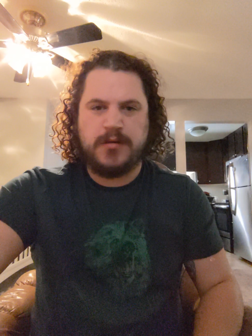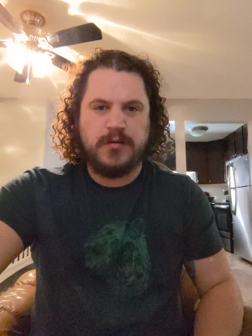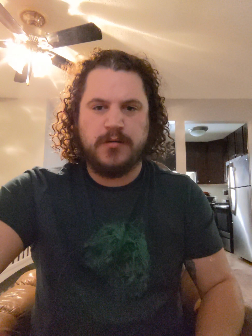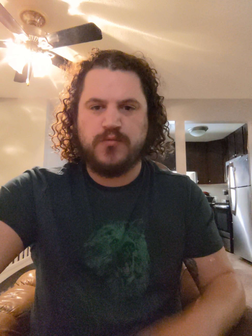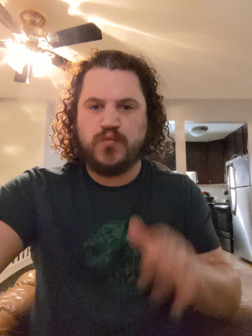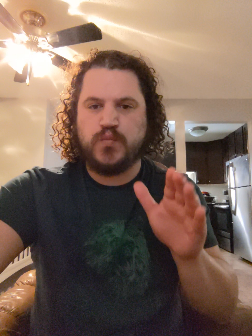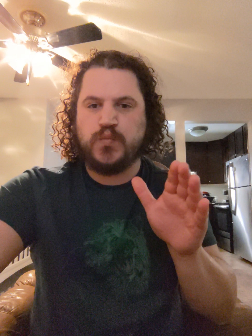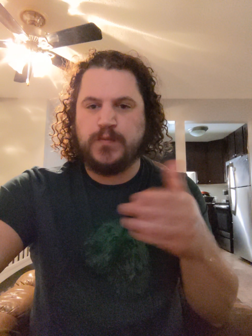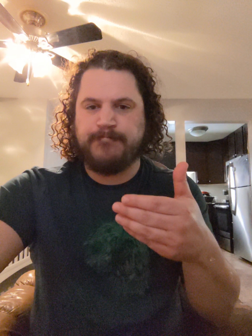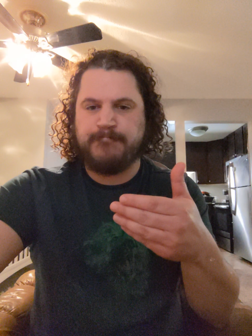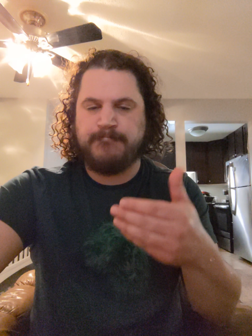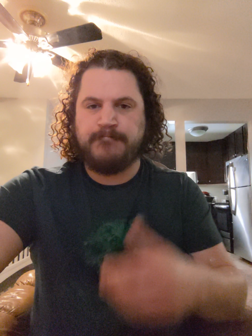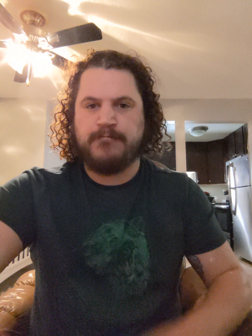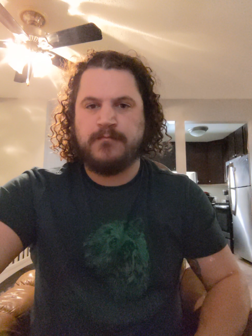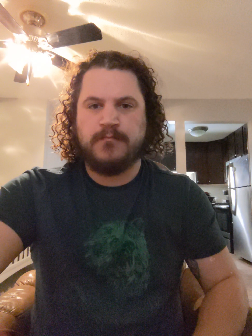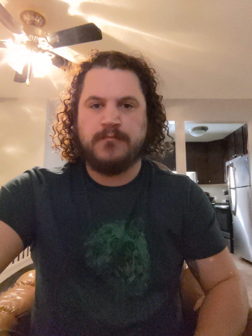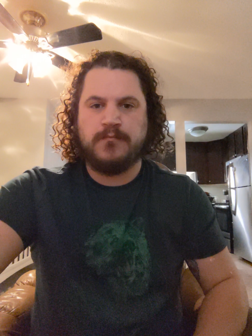room